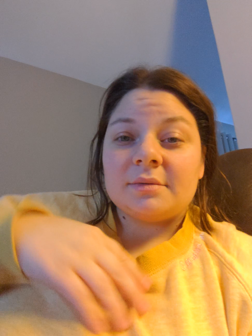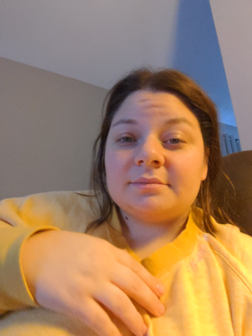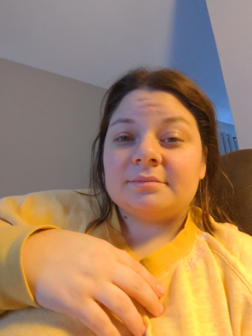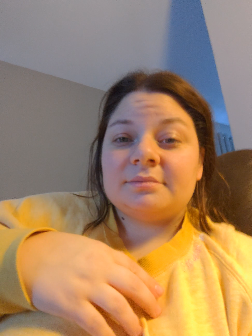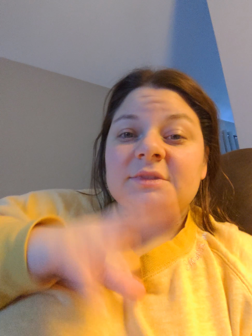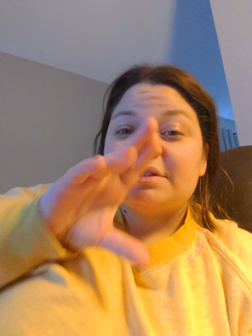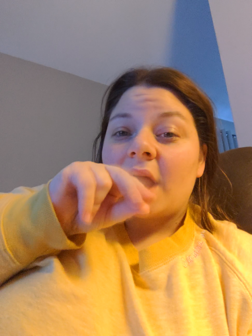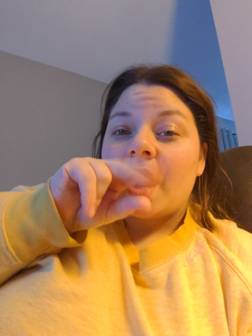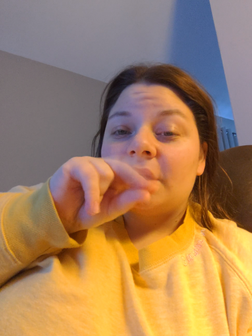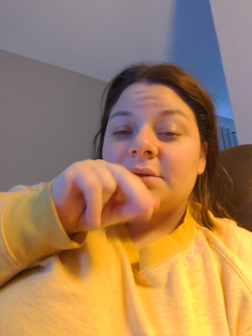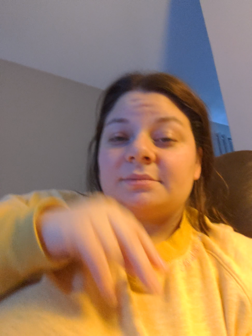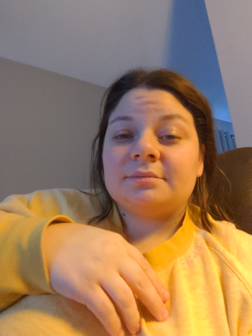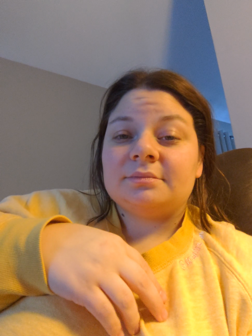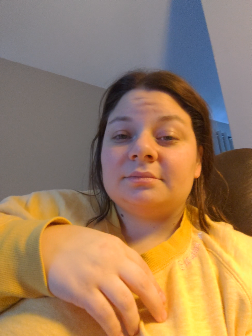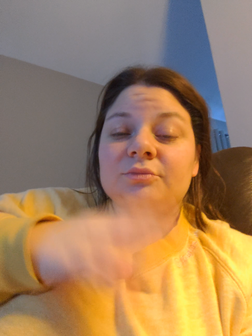duck